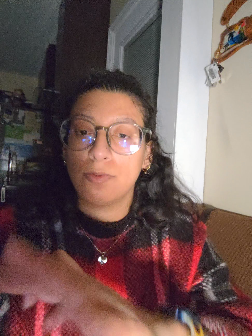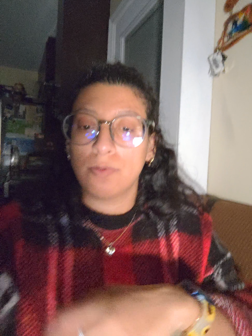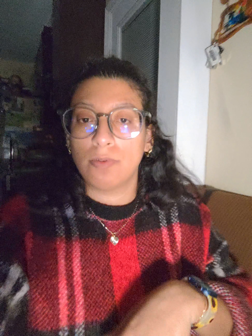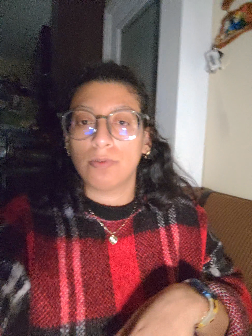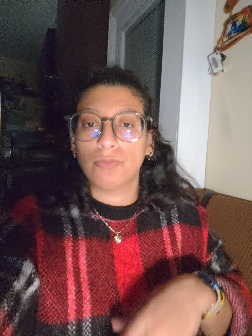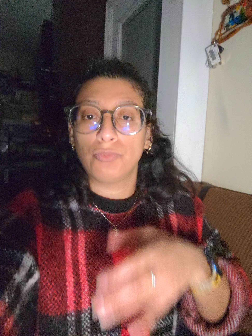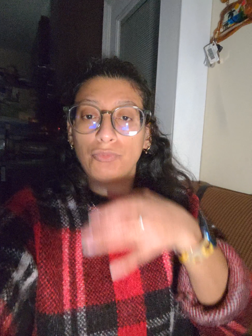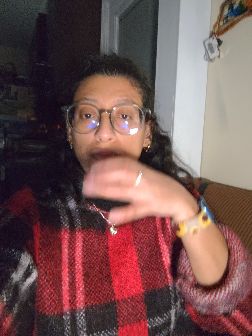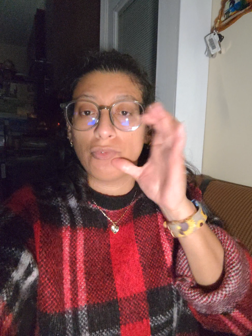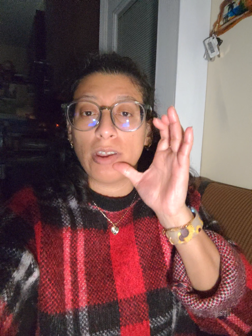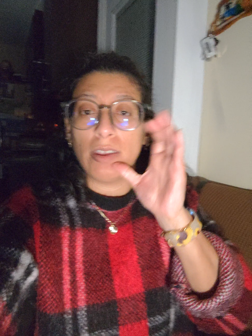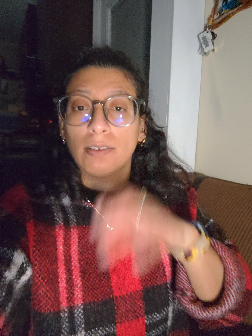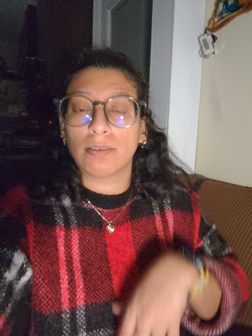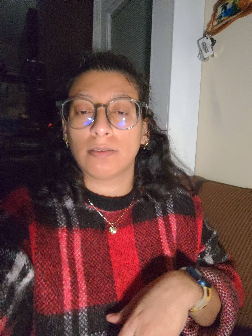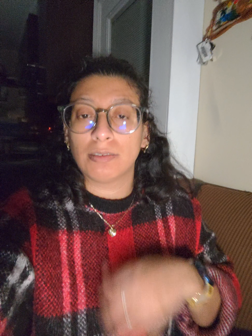drink